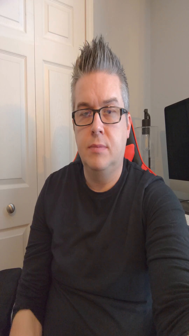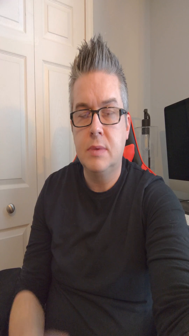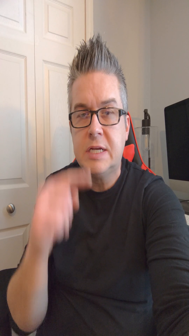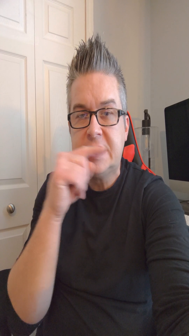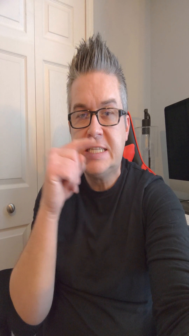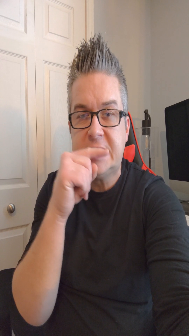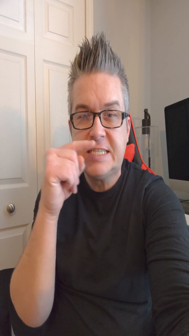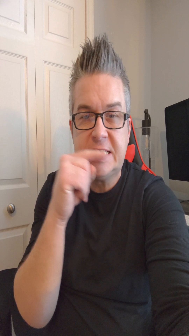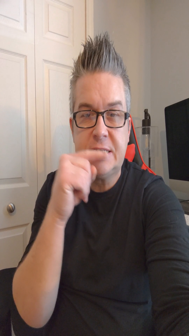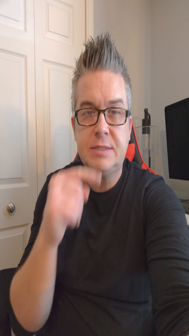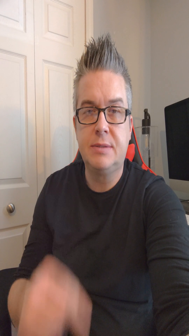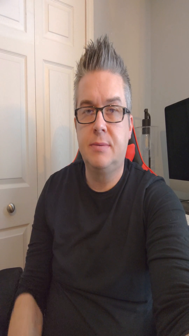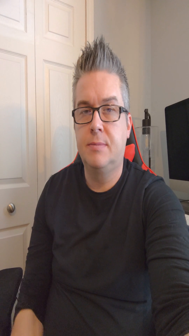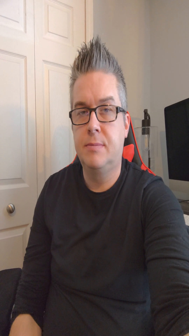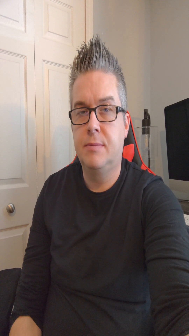toothbrush